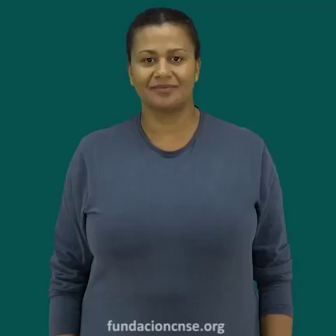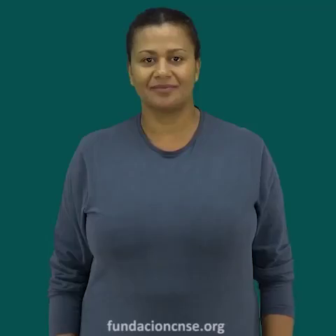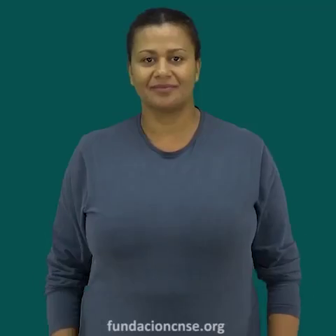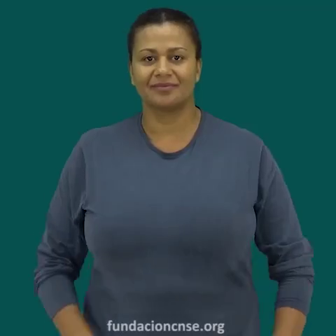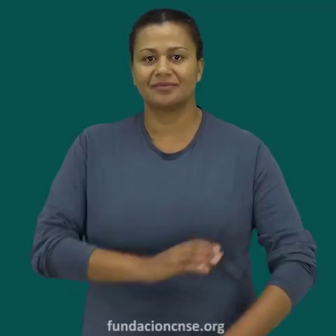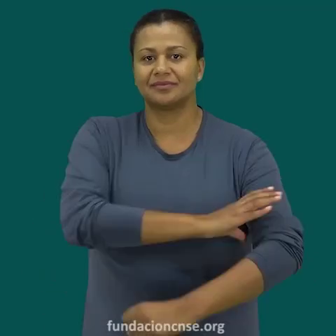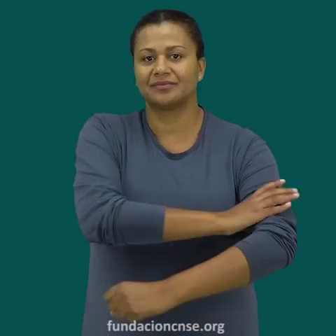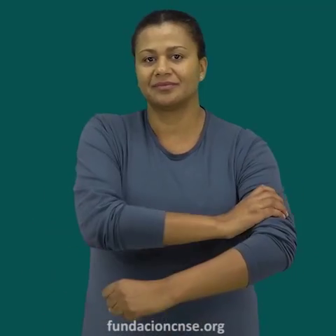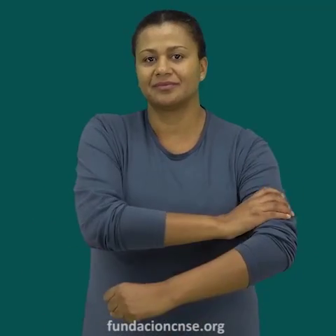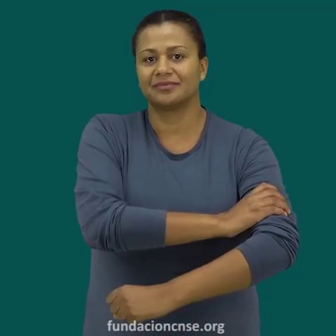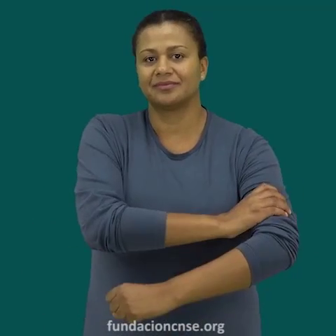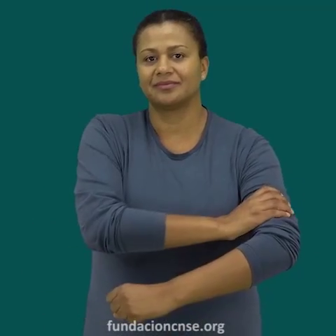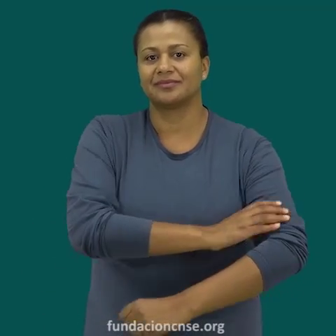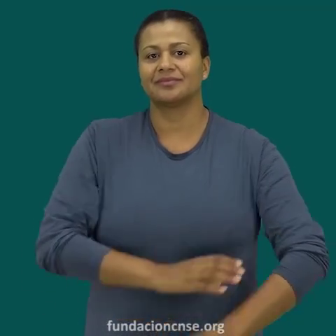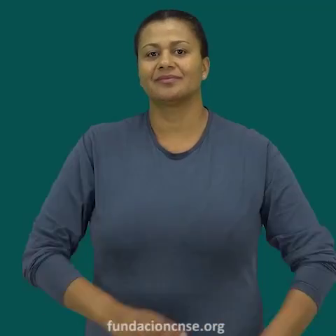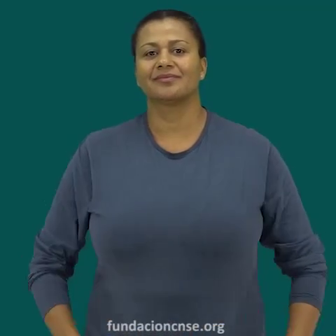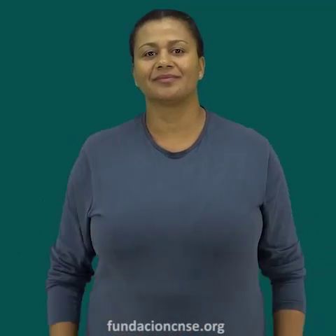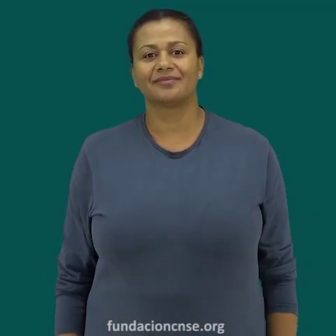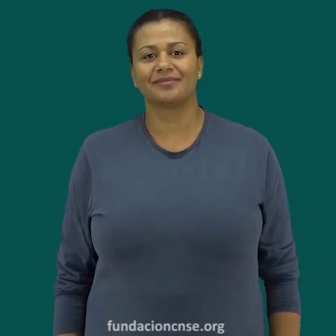tension